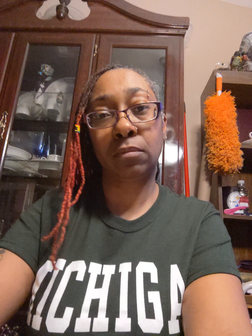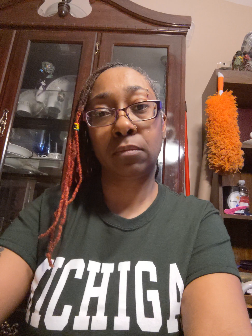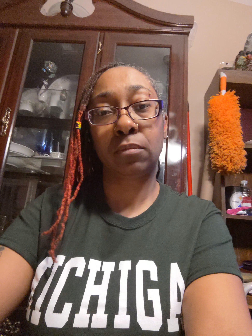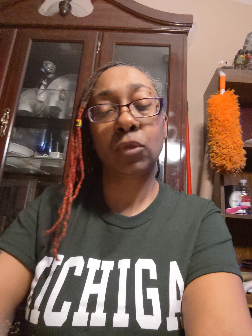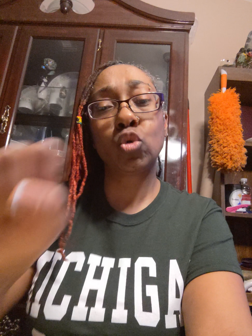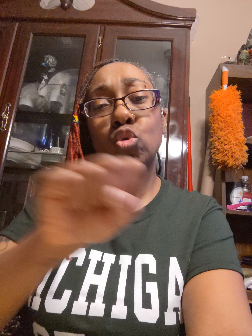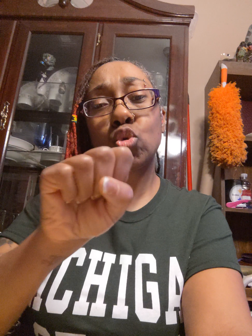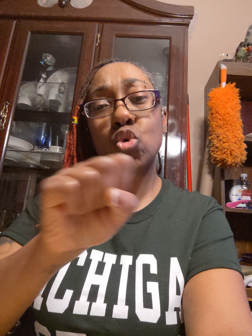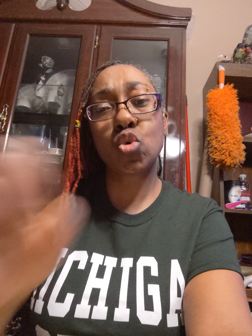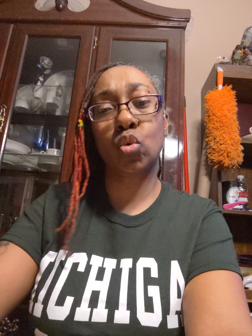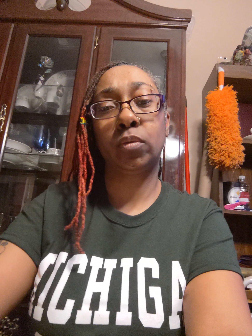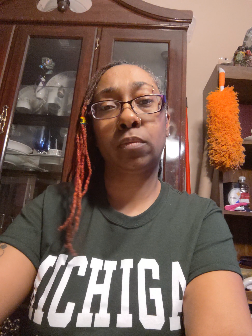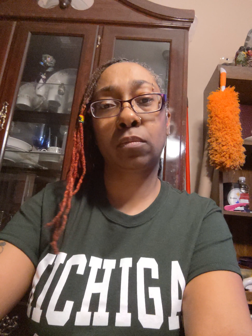shoe